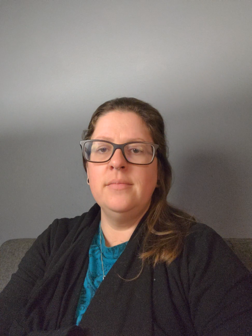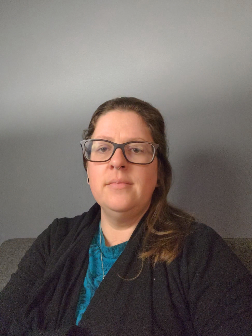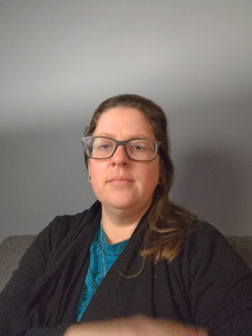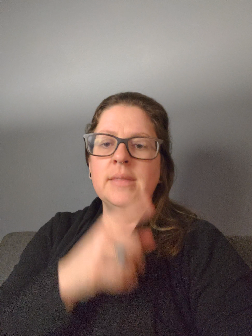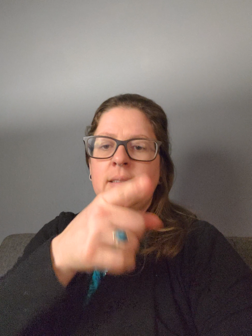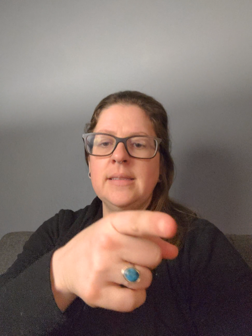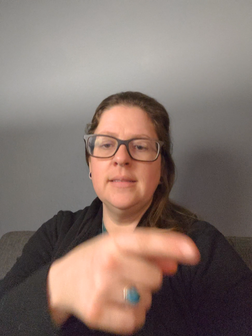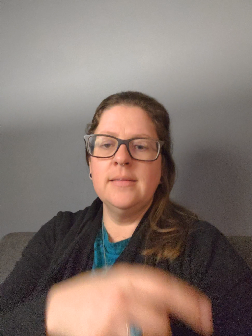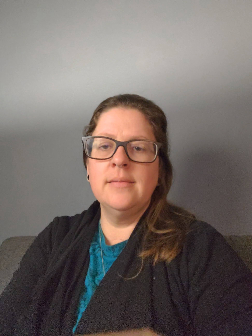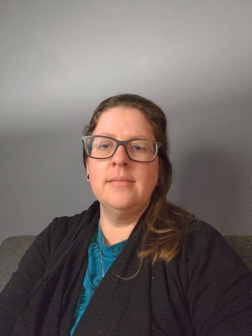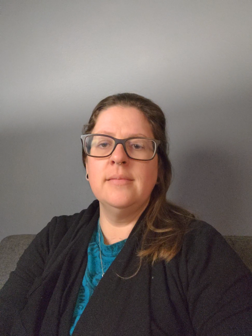he/she/it